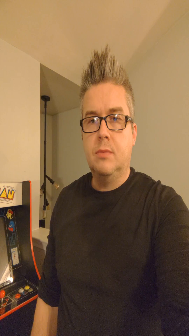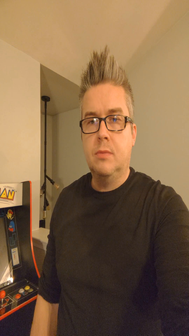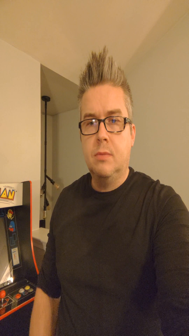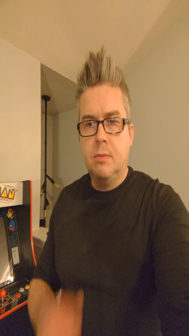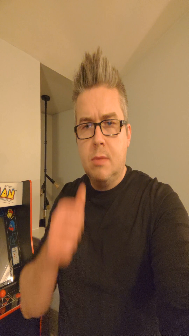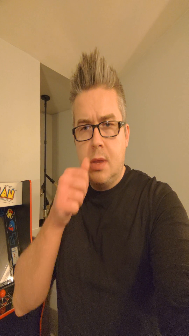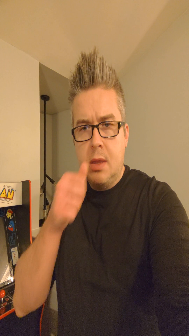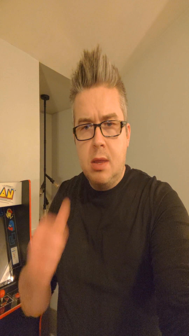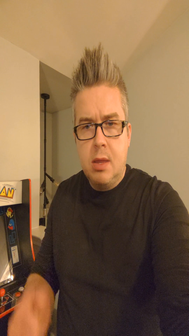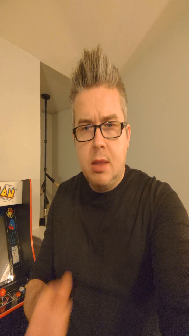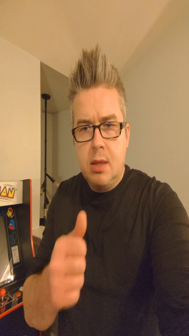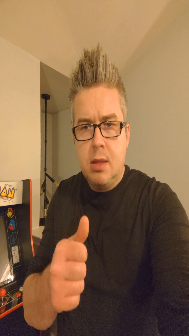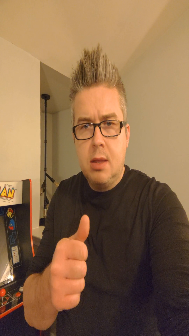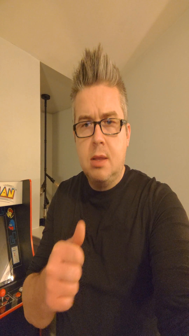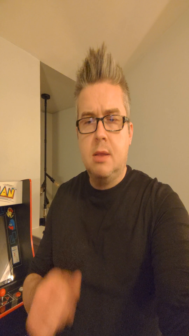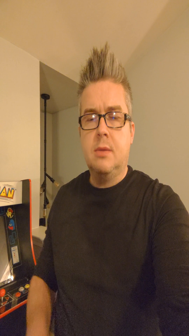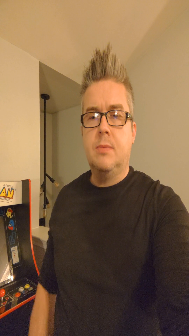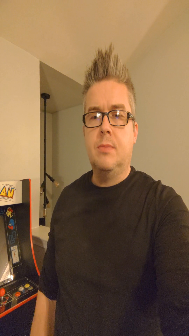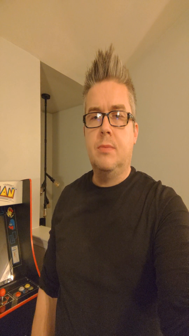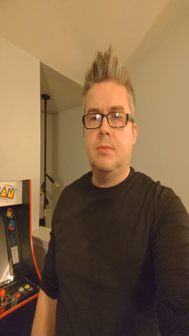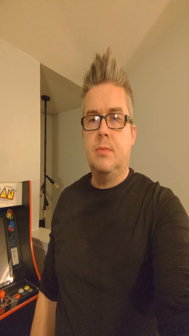hide